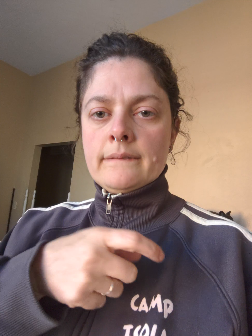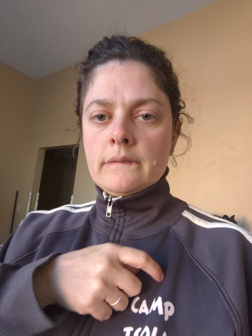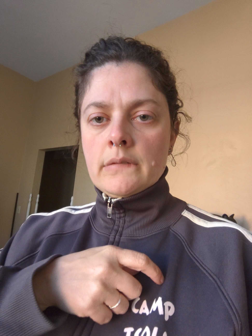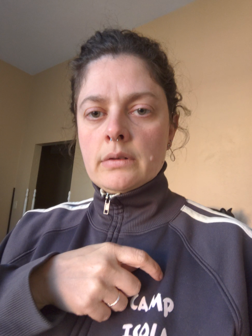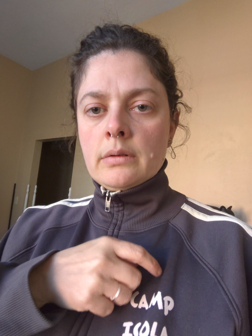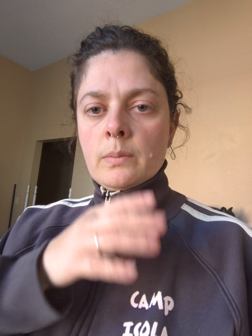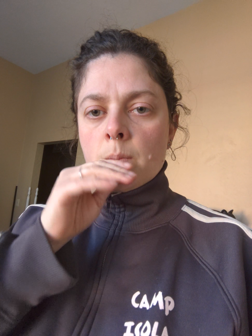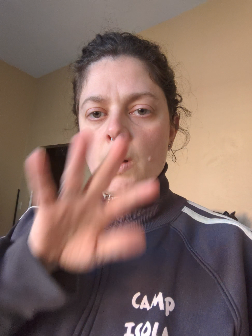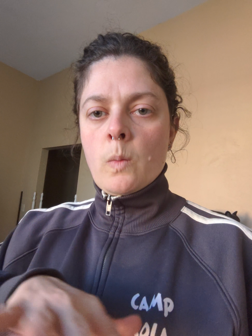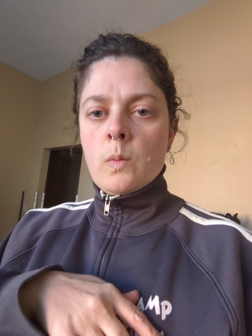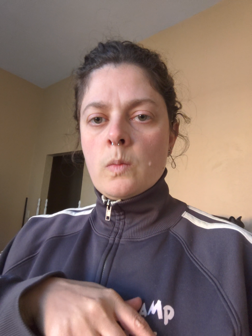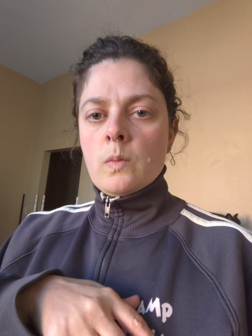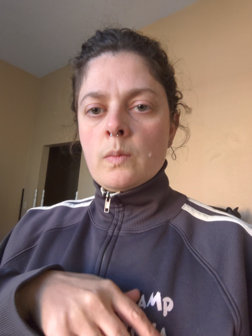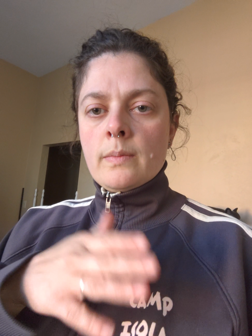blow